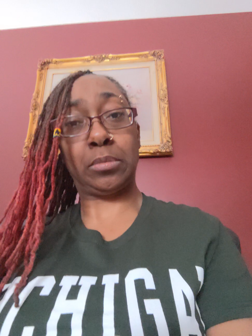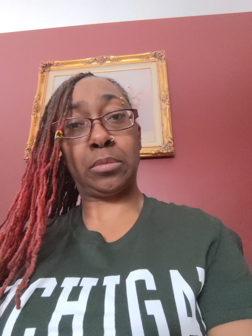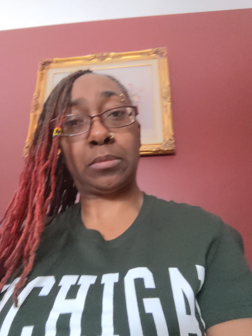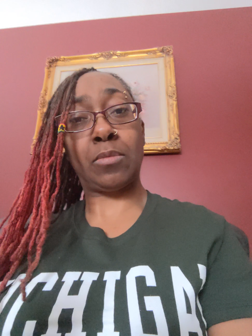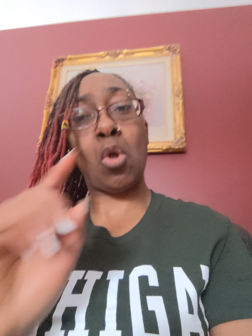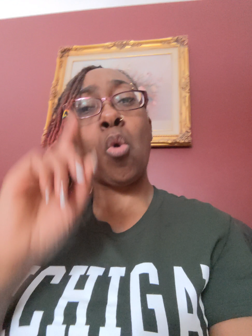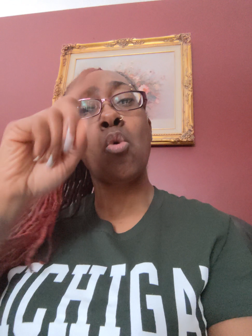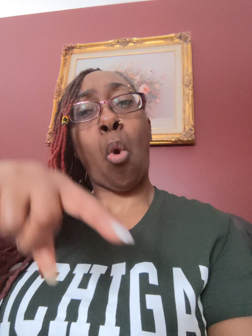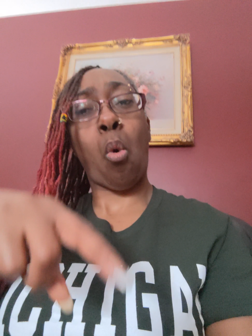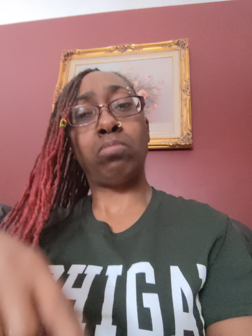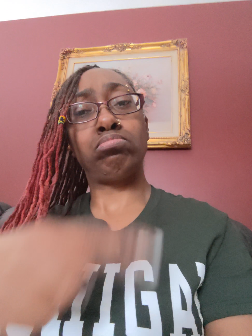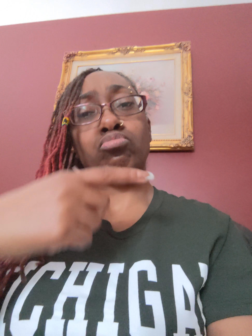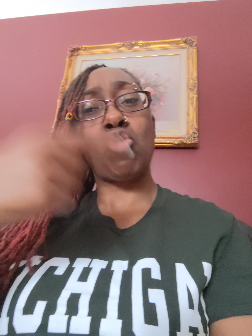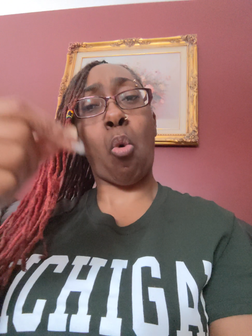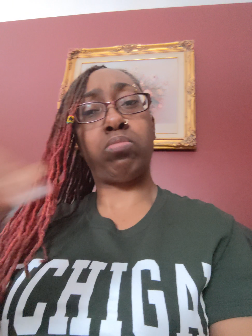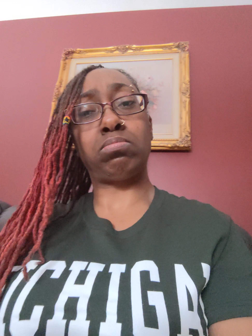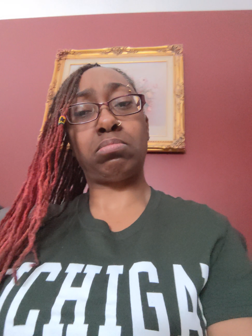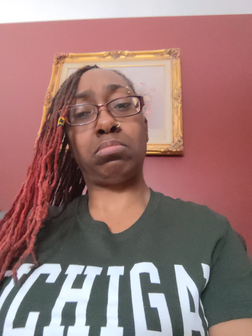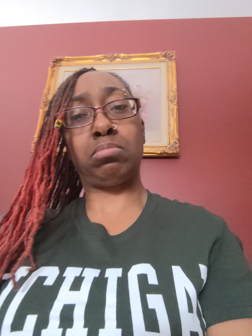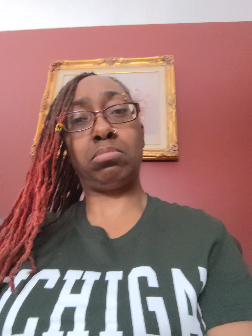go